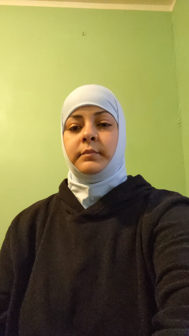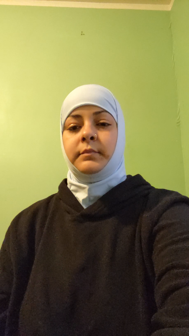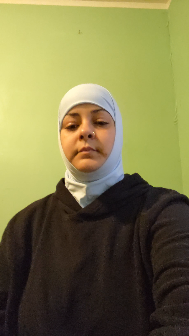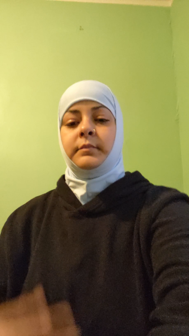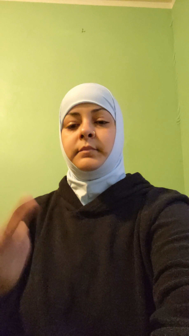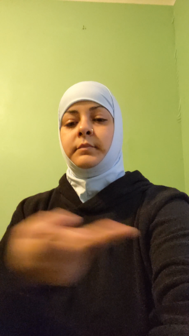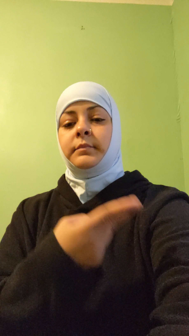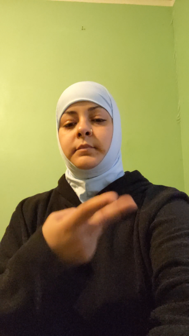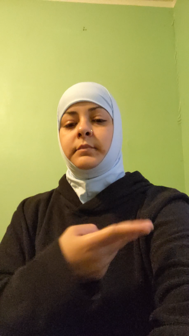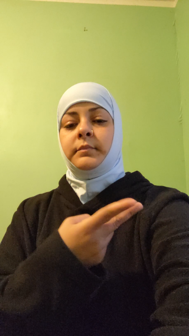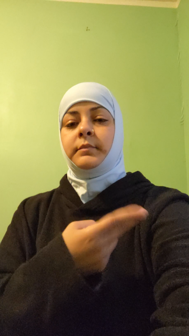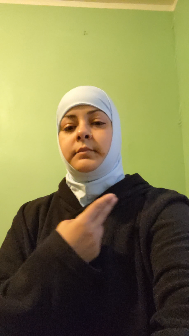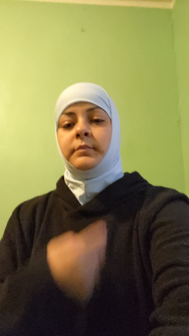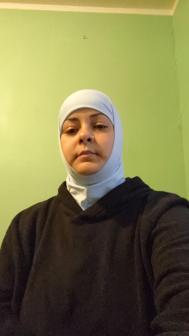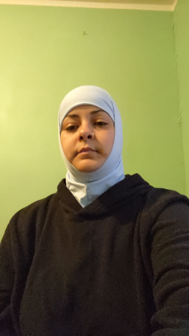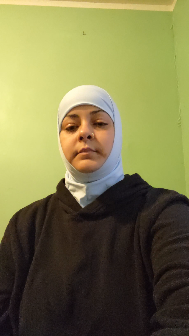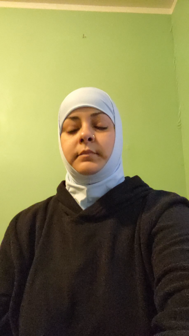sheep